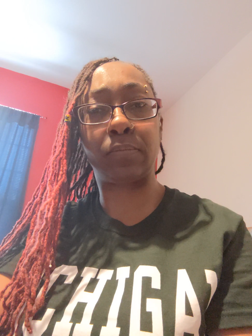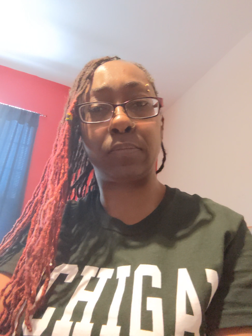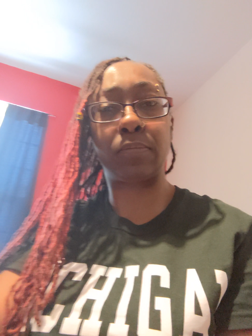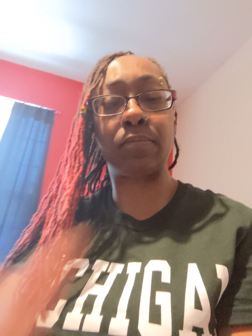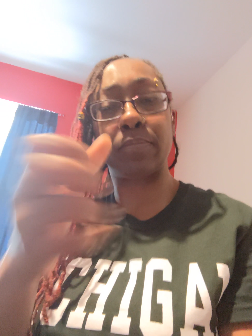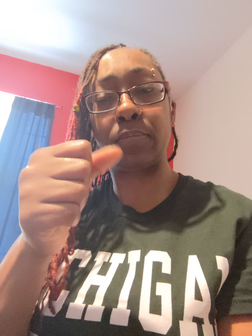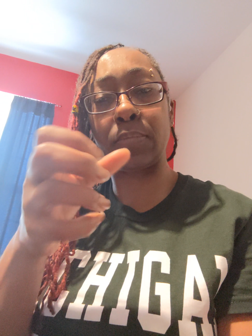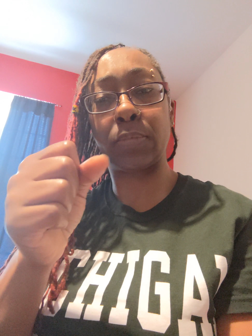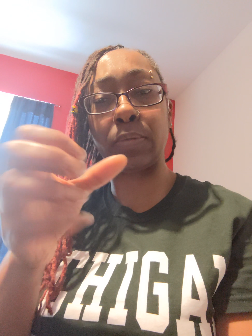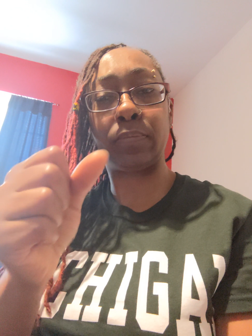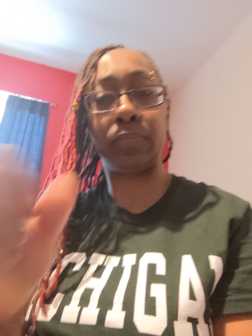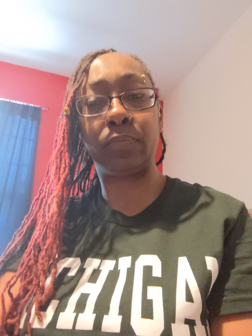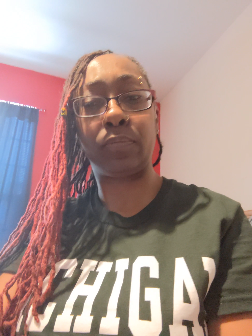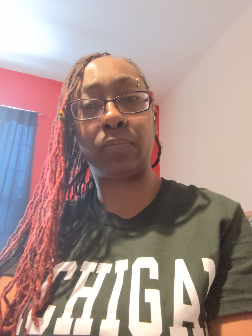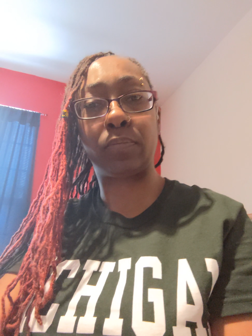milk